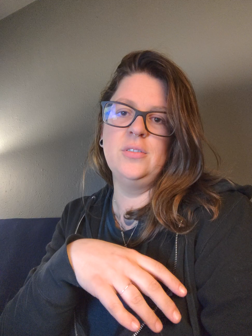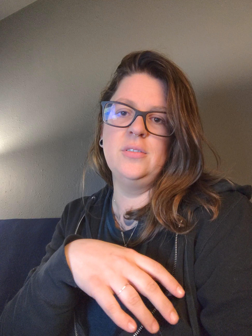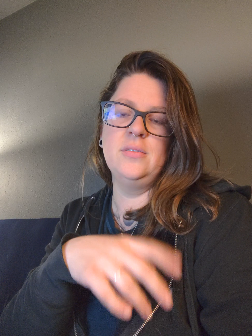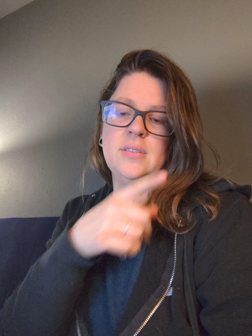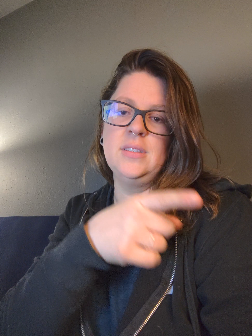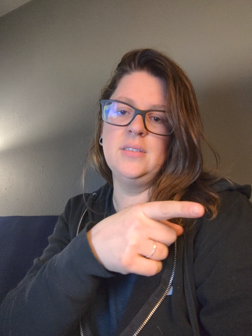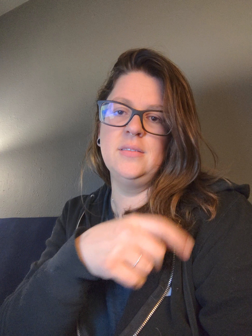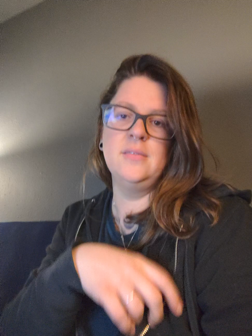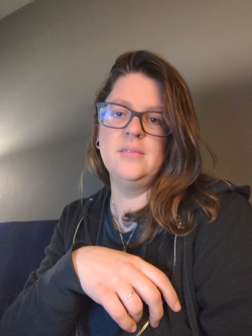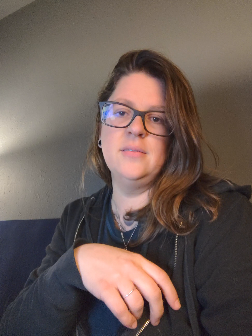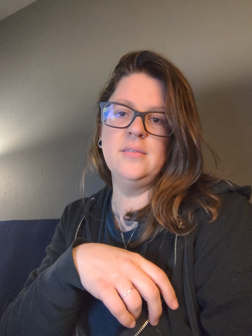he/she/it